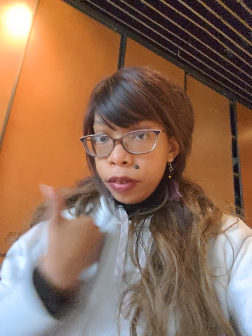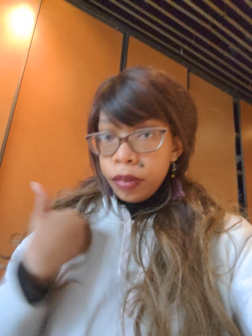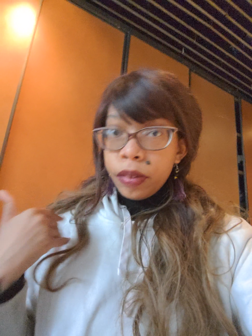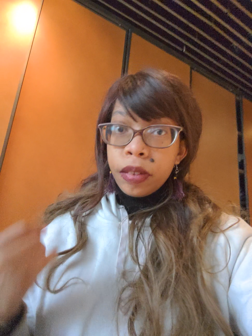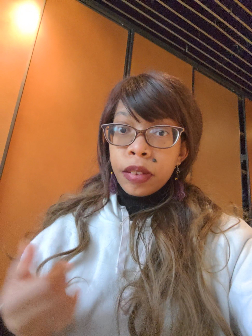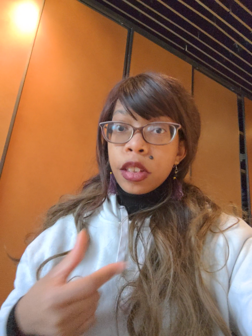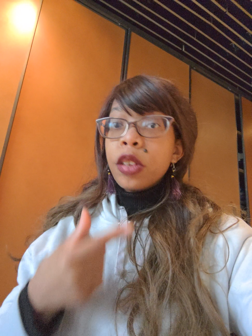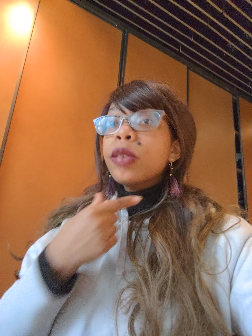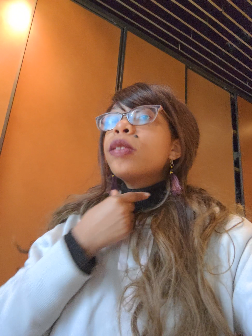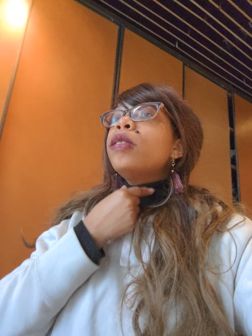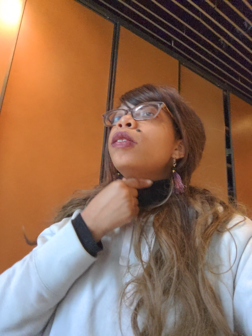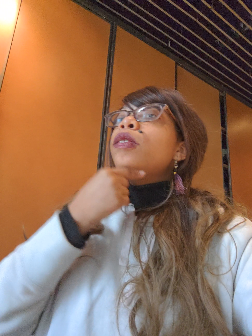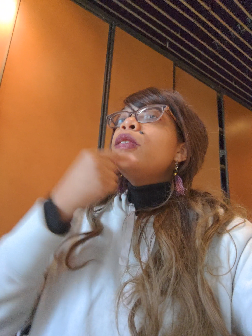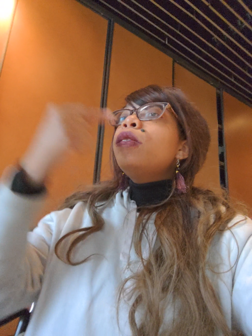giraffe